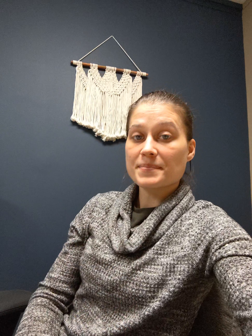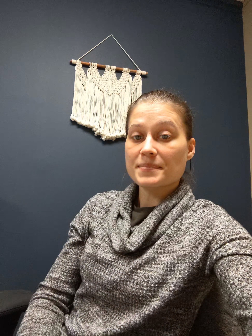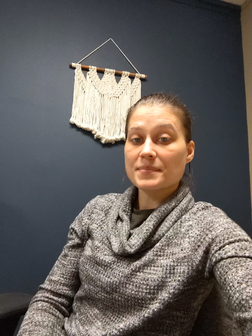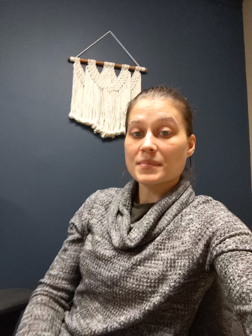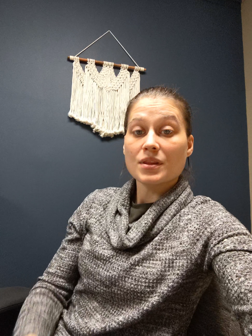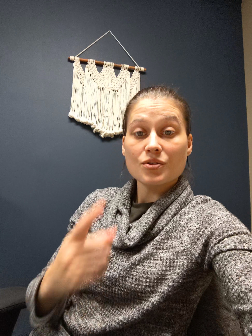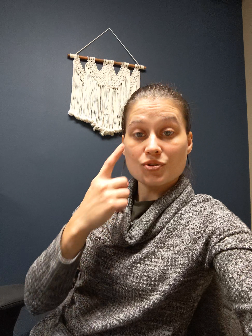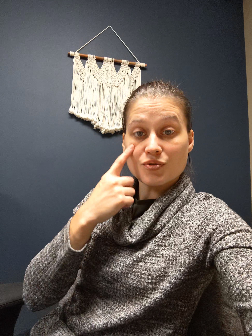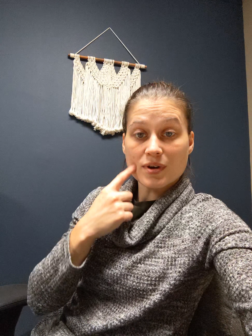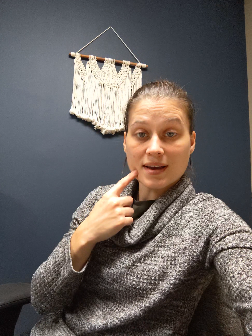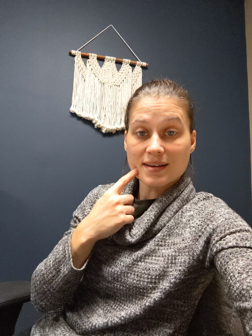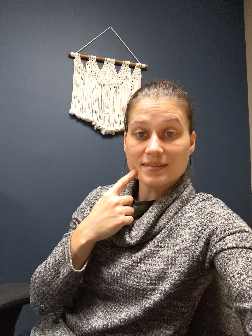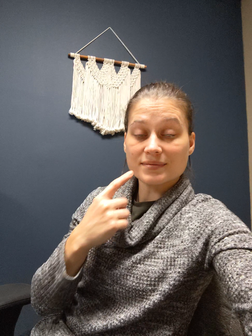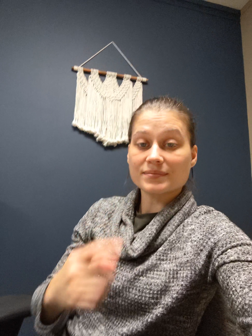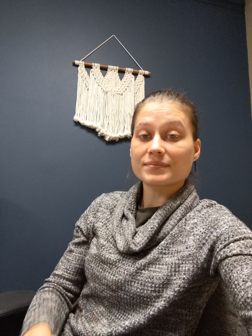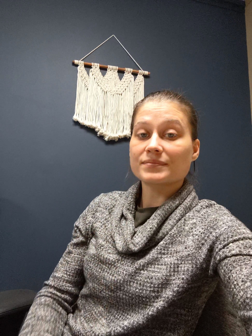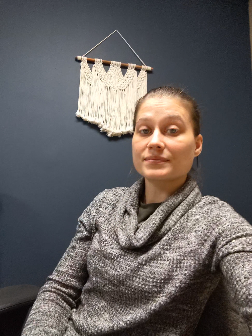cry